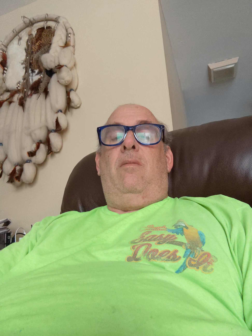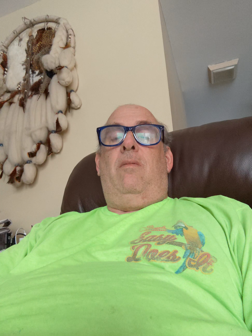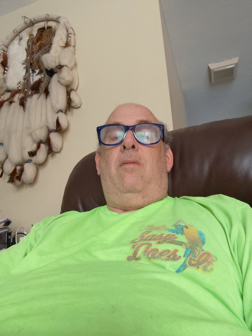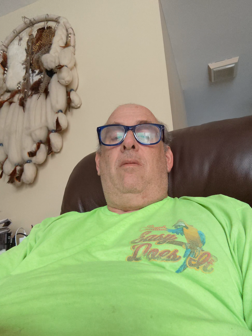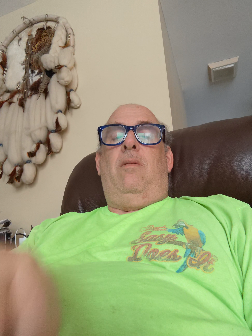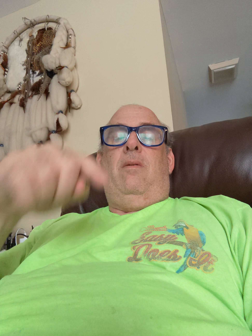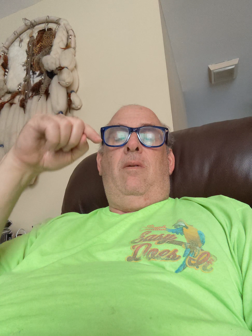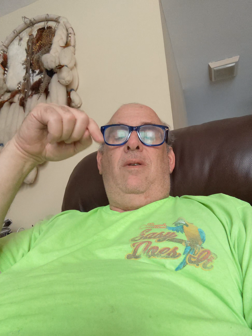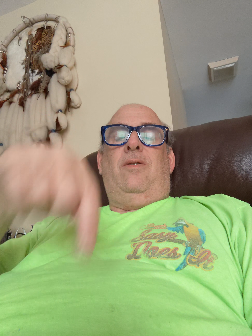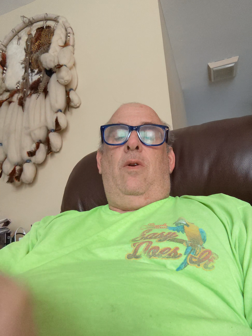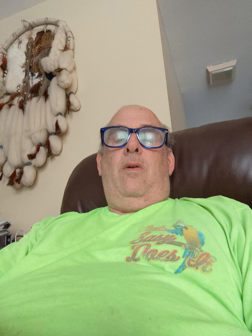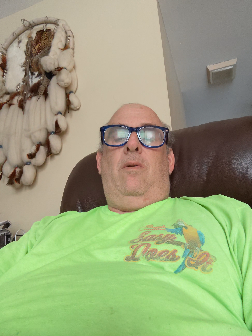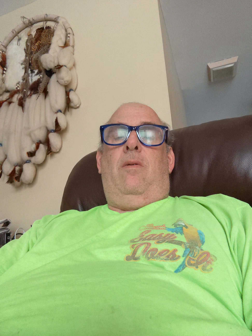down